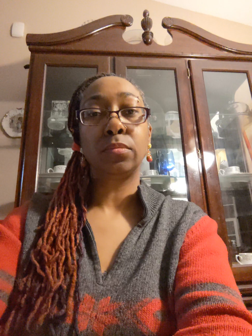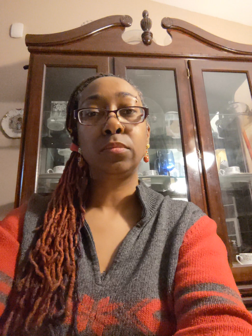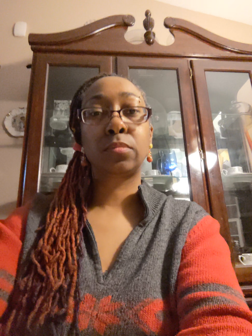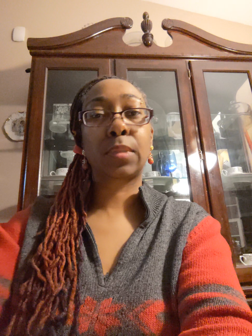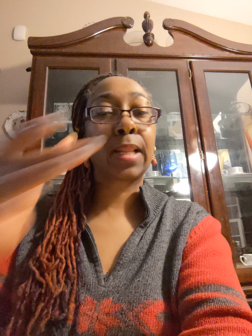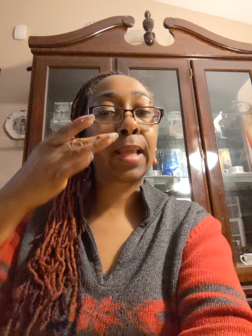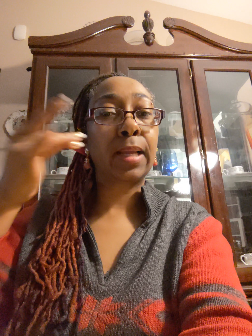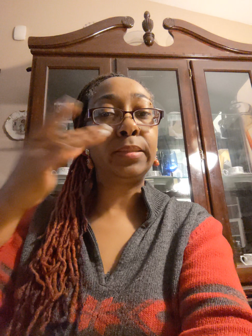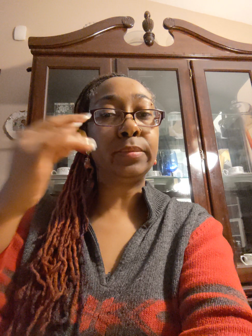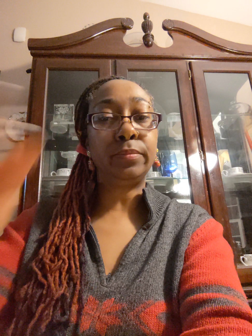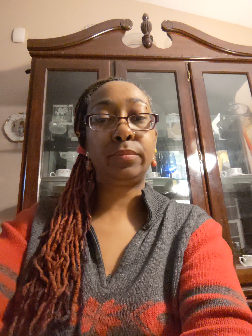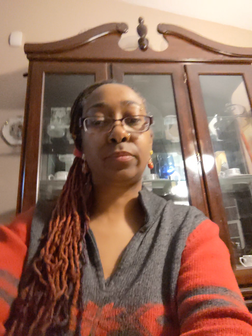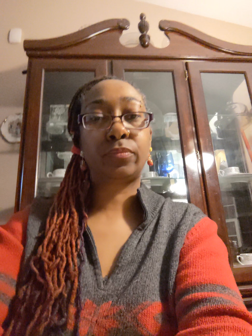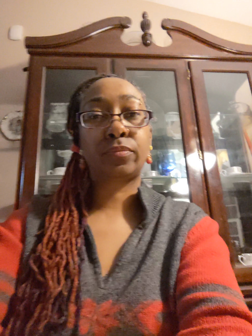cat